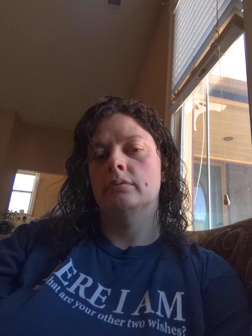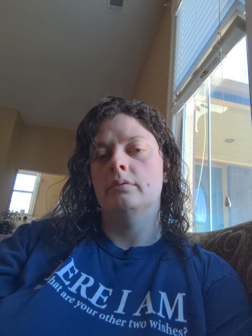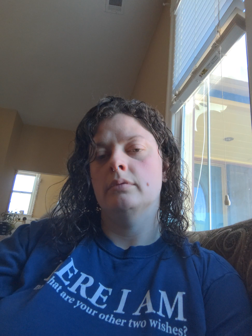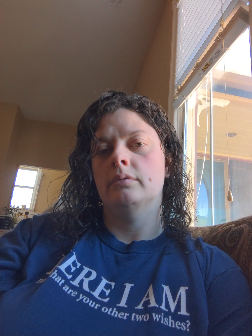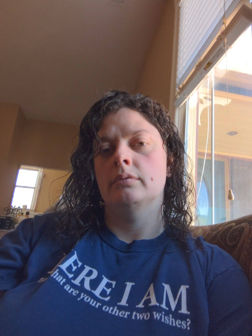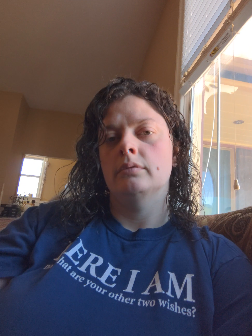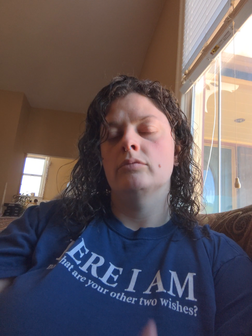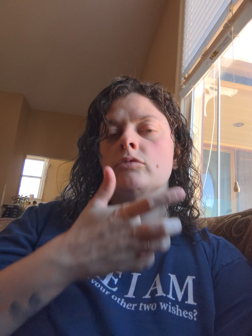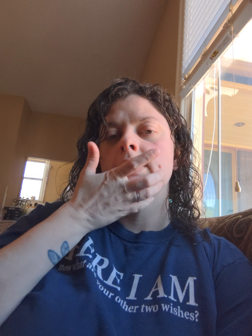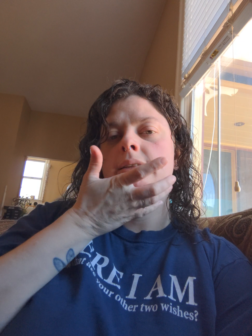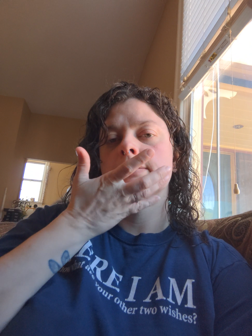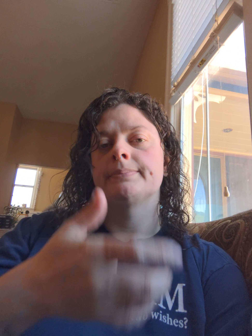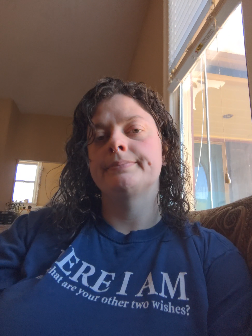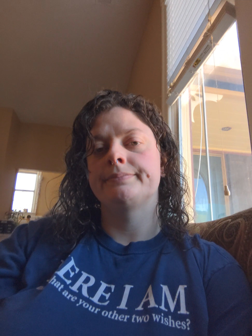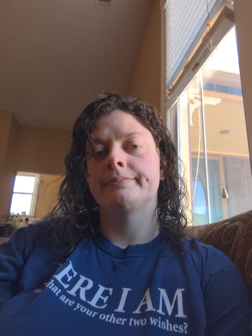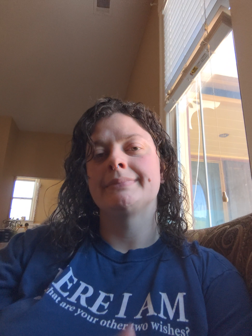grass